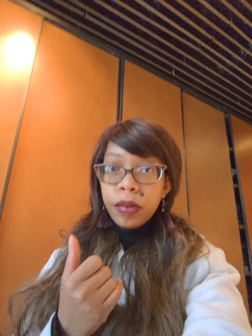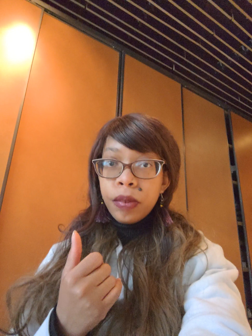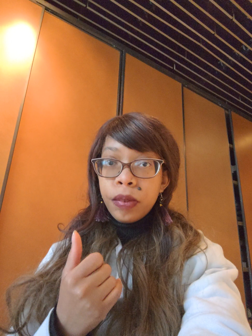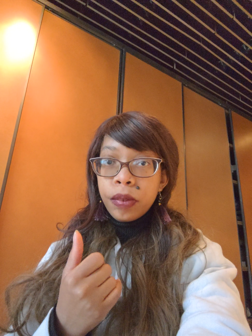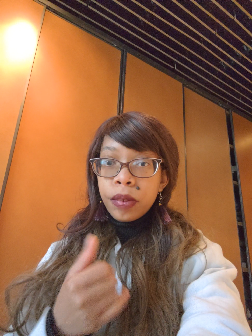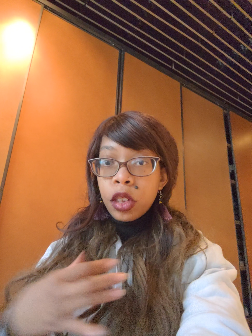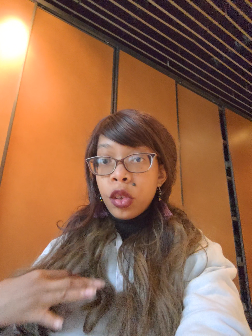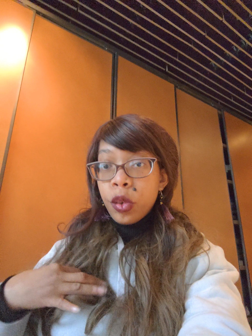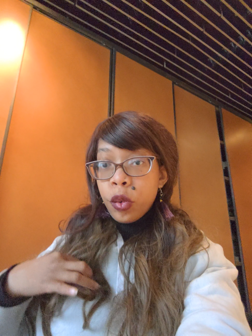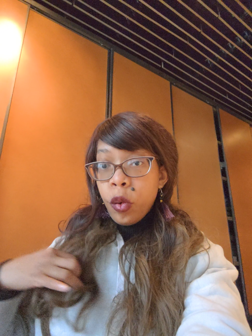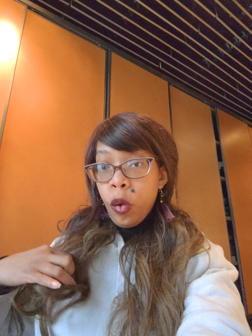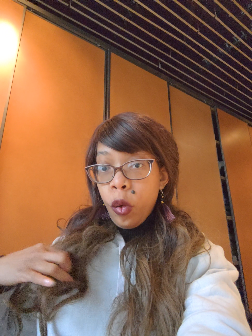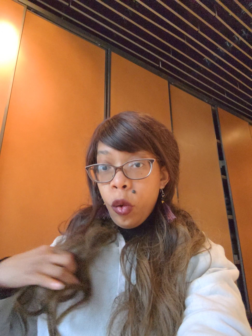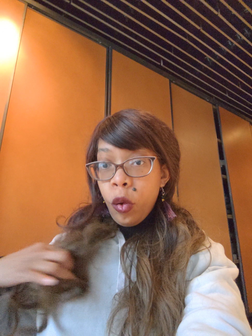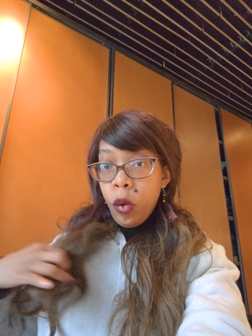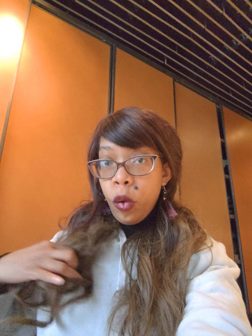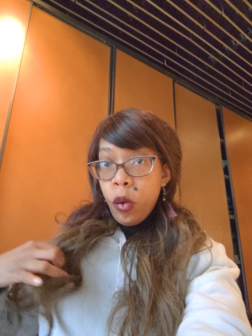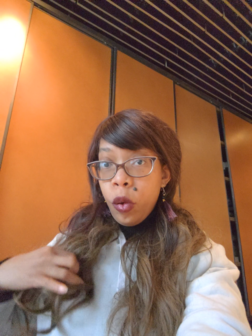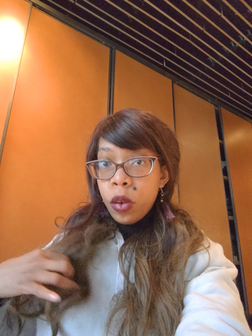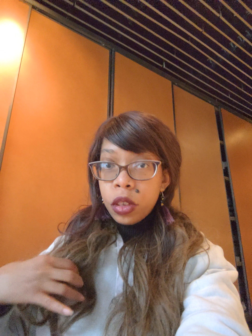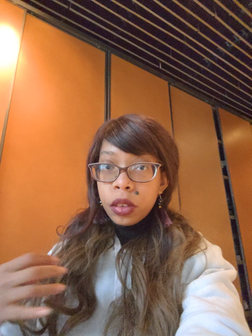shirt